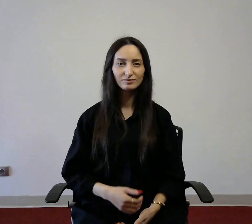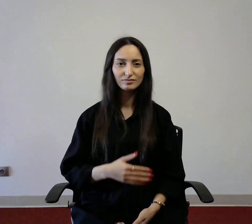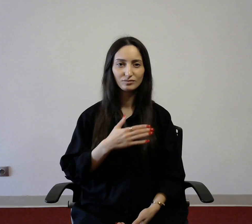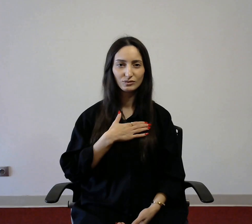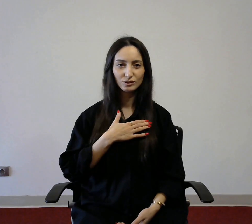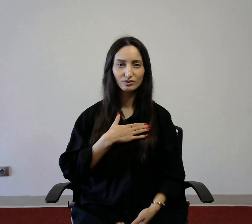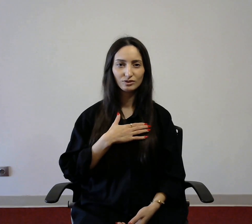mən